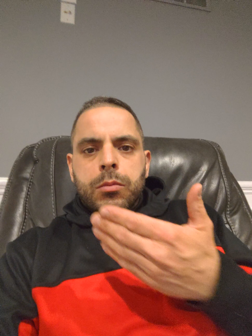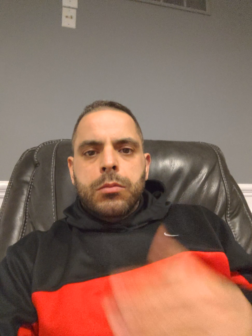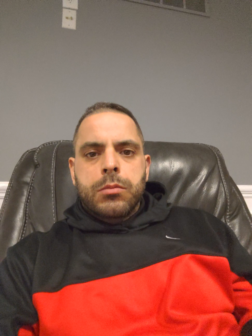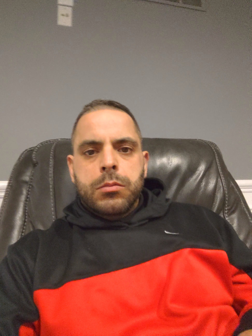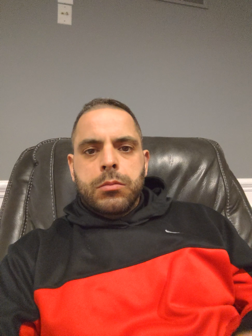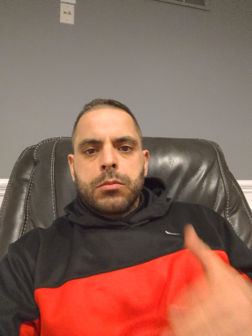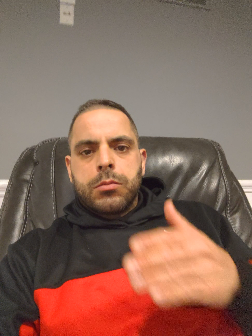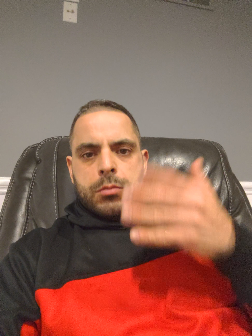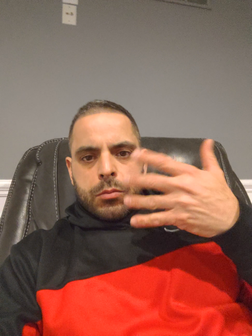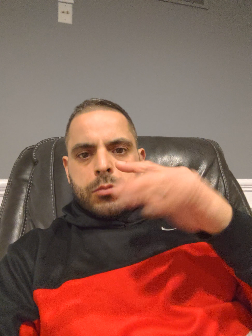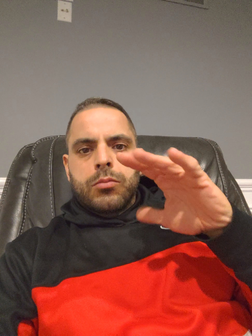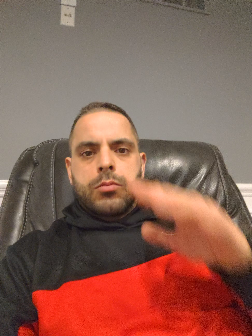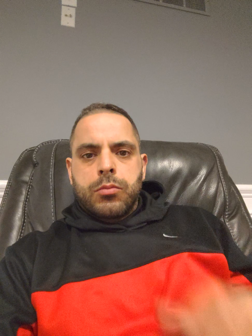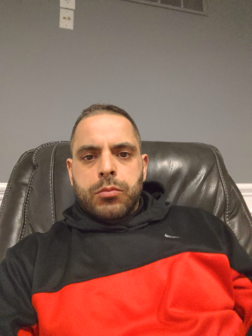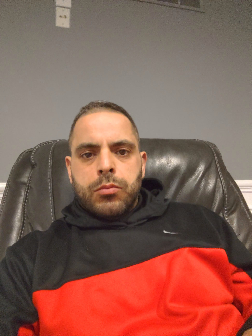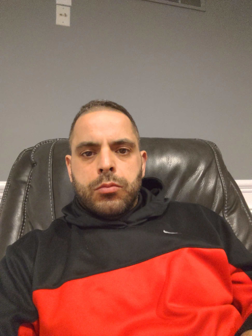finish